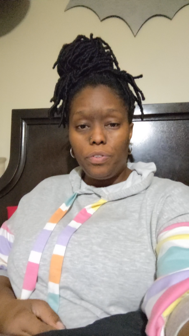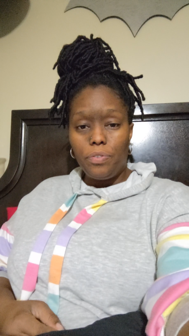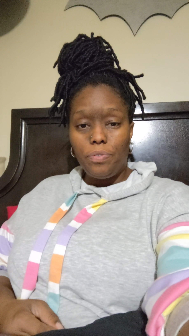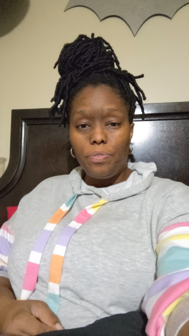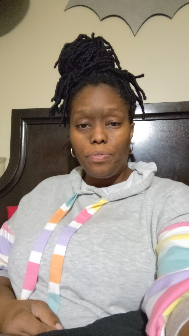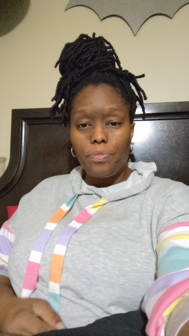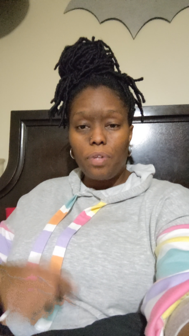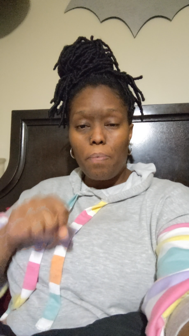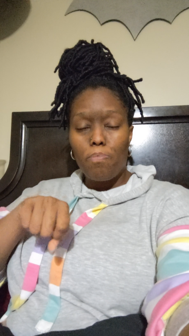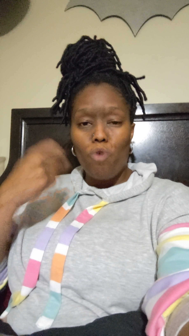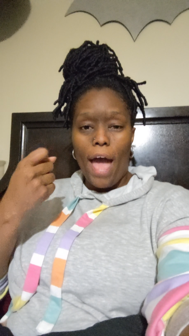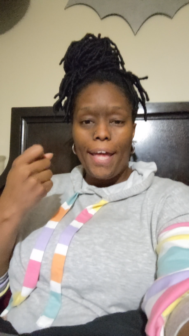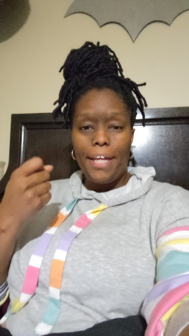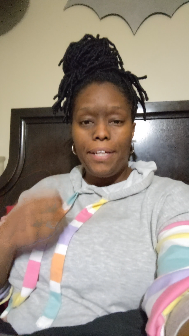break